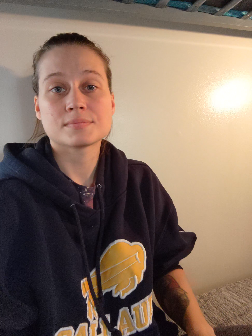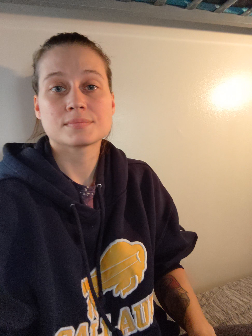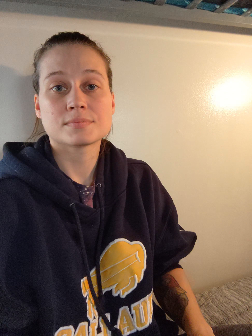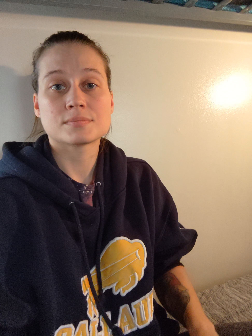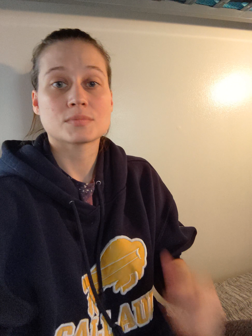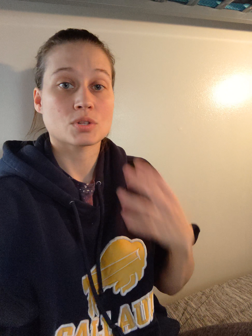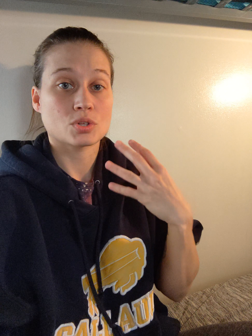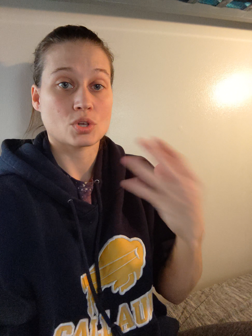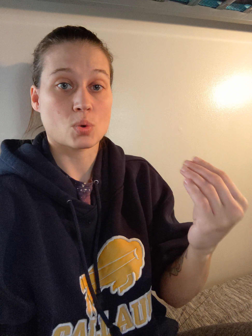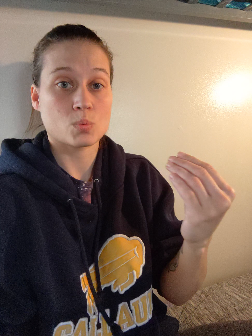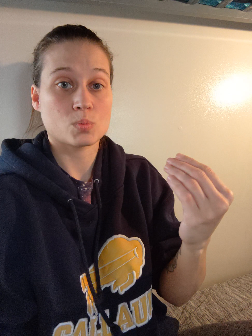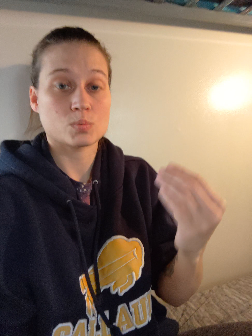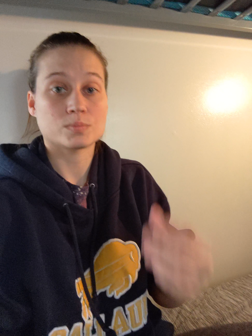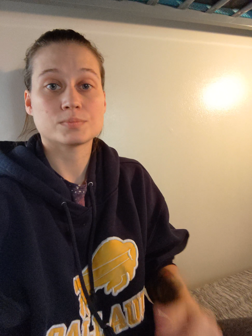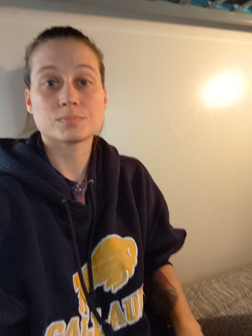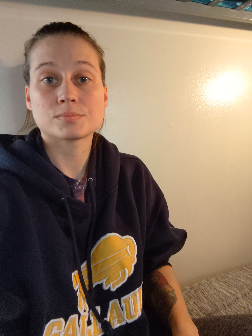go